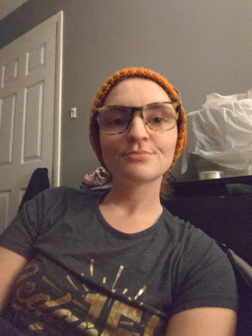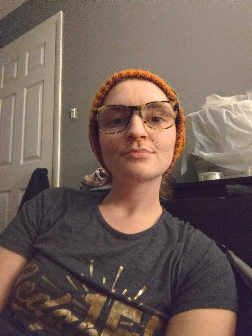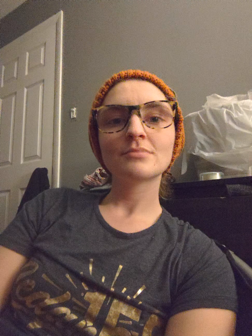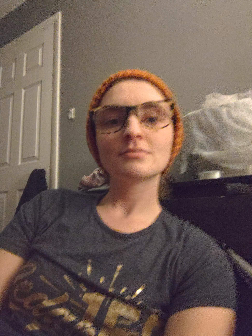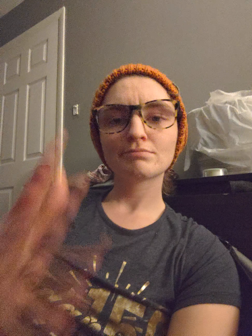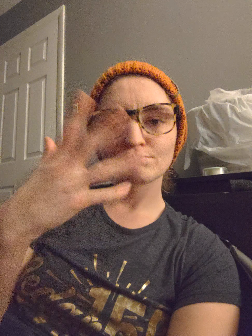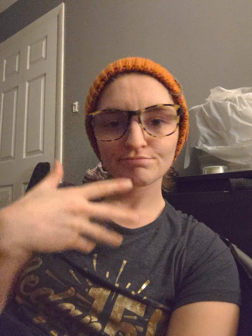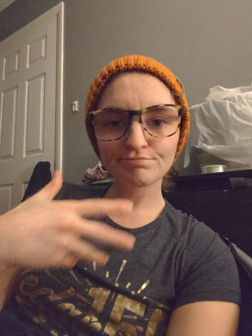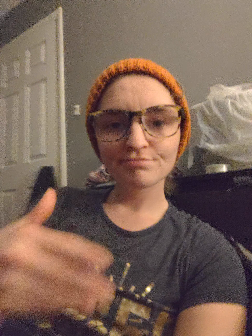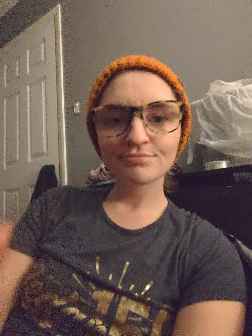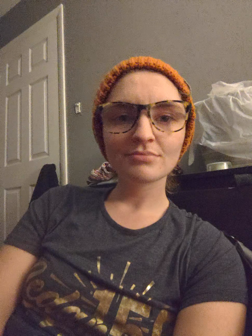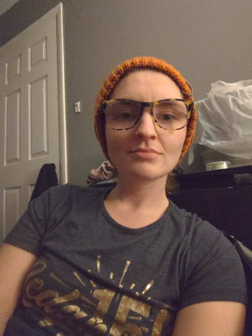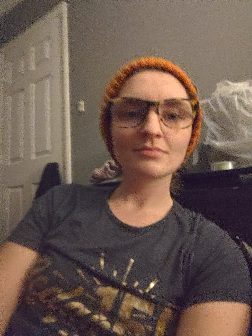sad